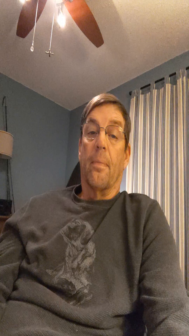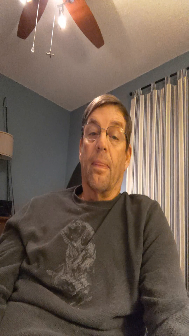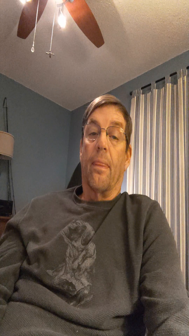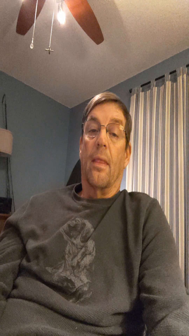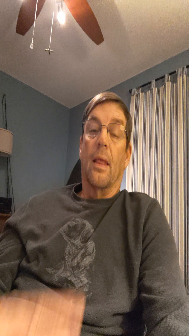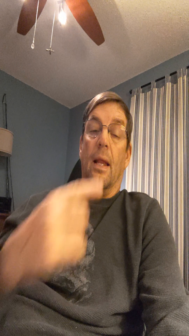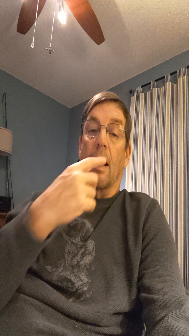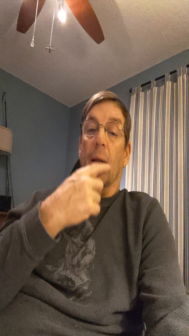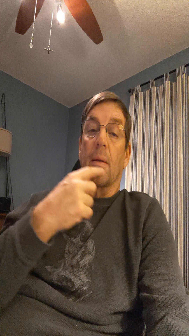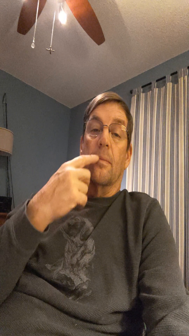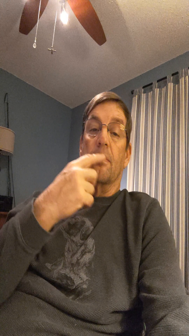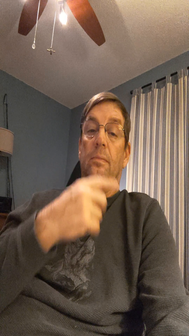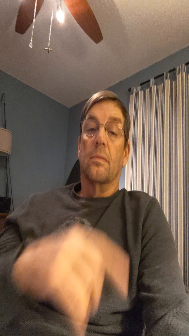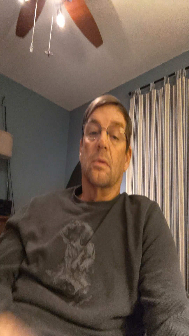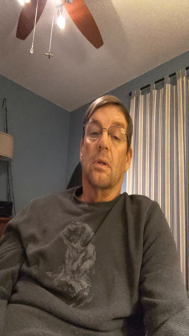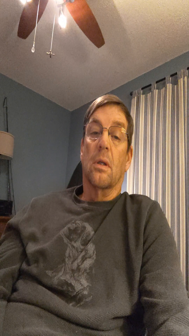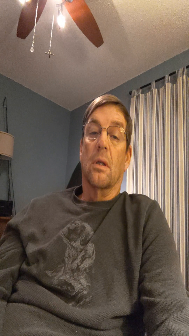lips